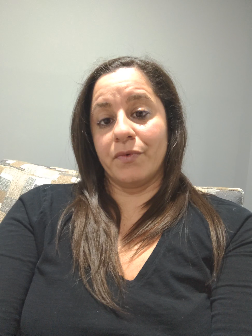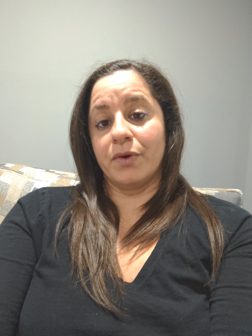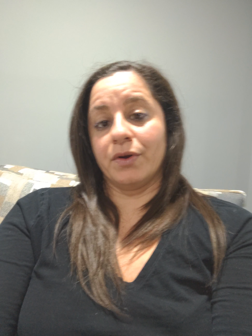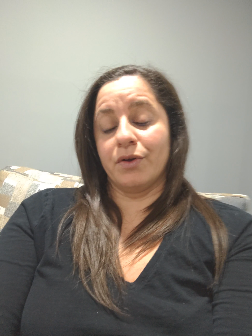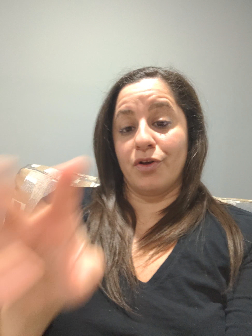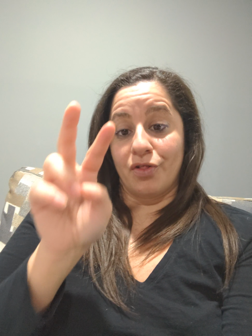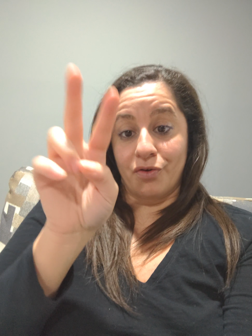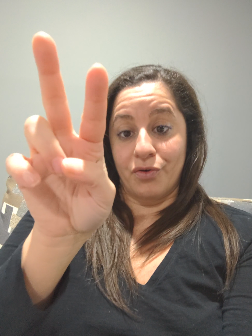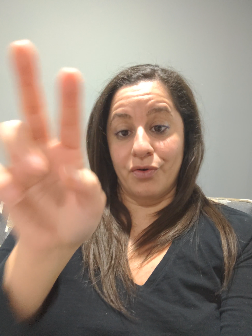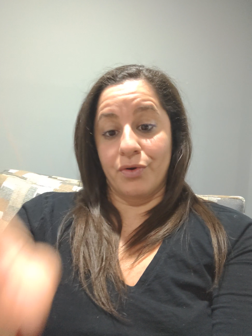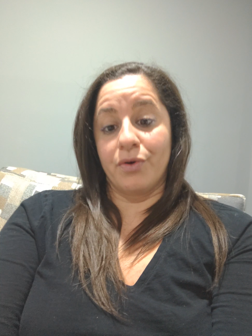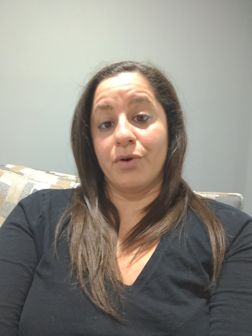look